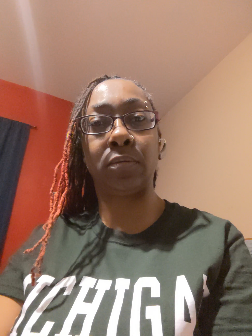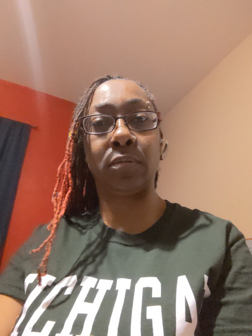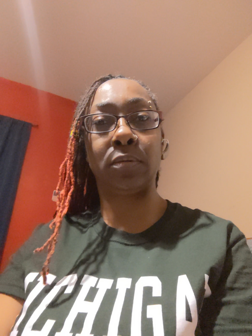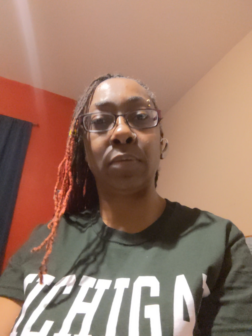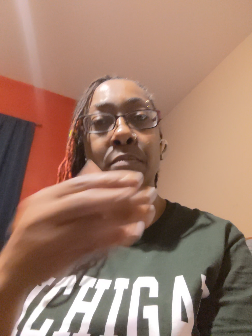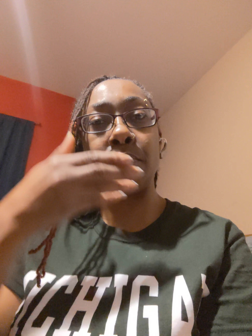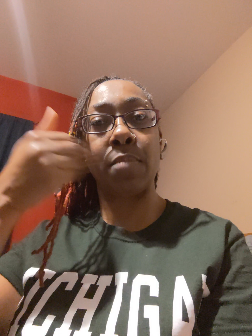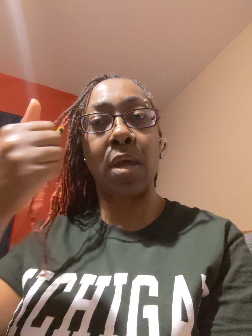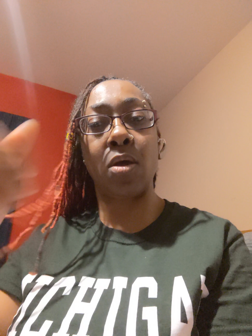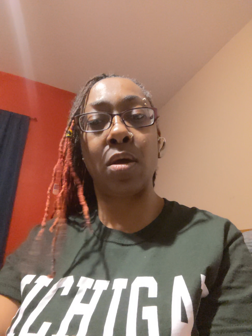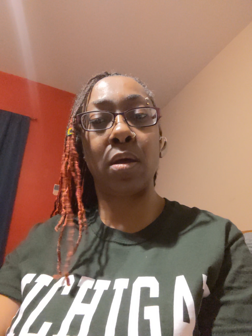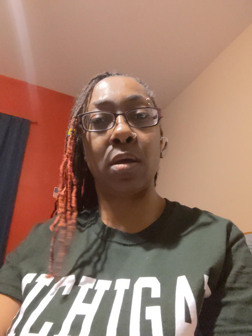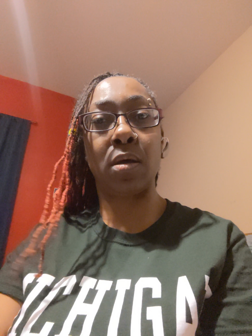better